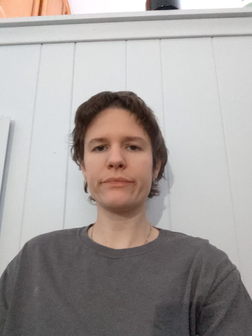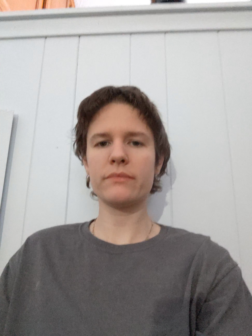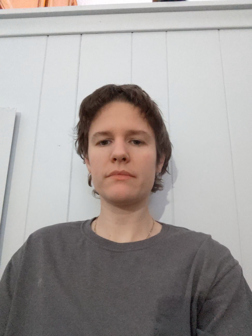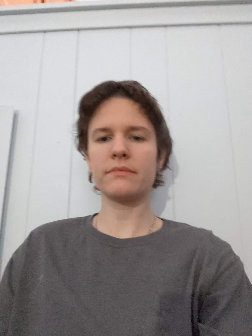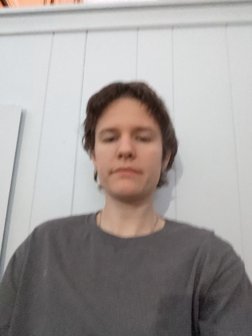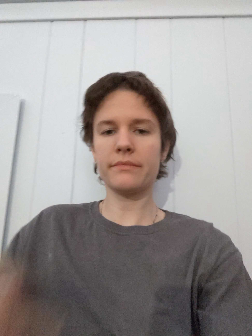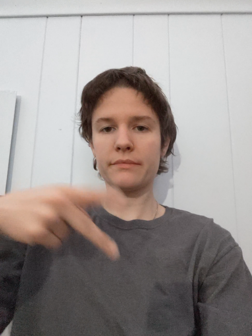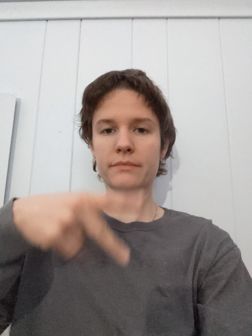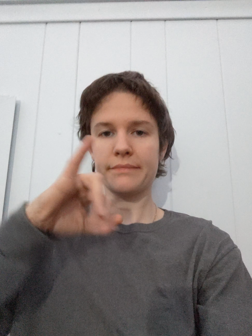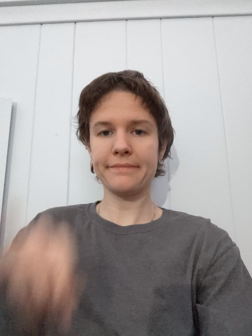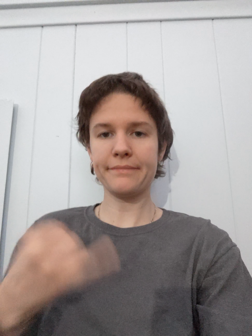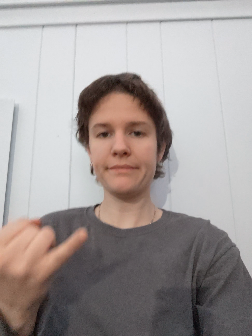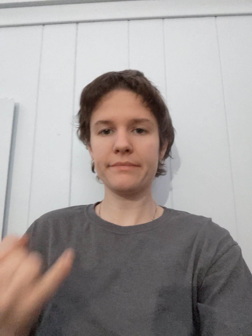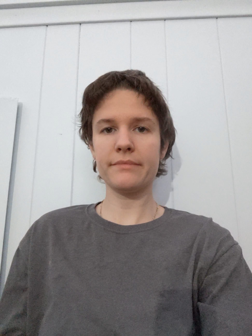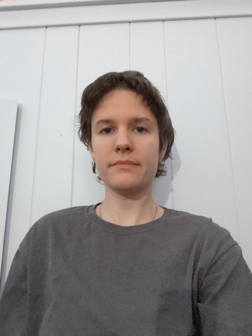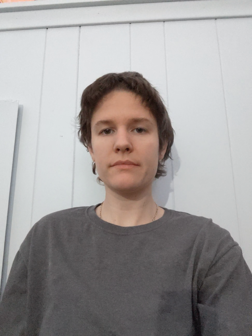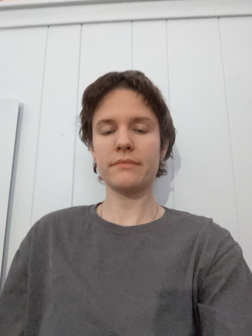pajamas